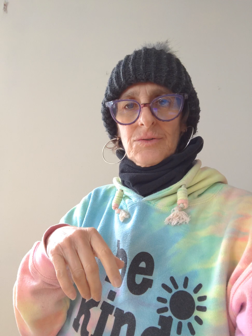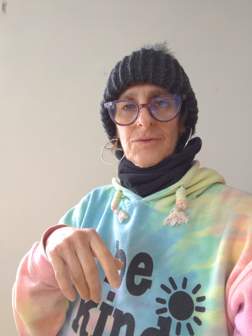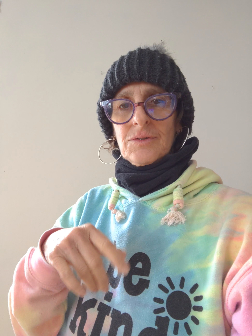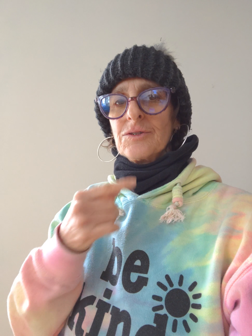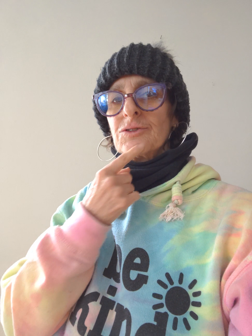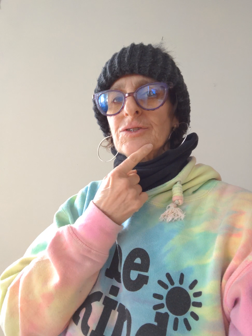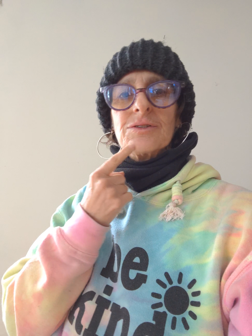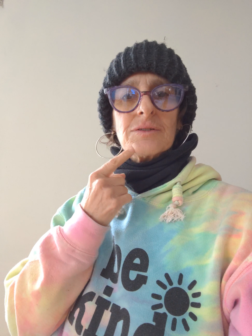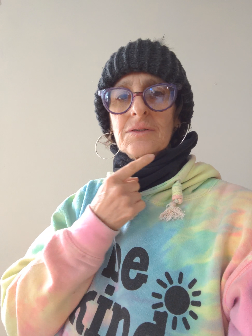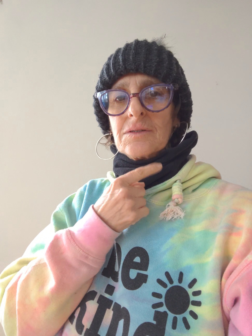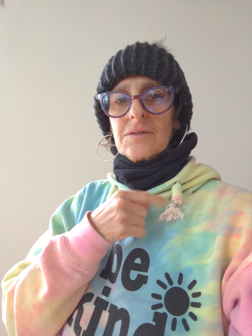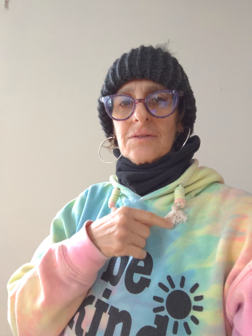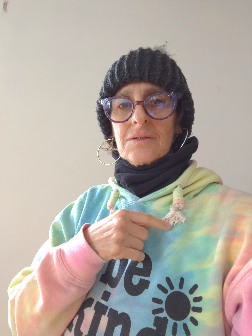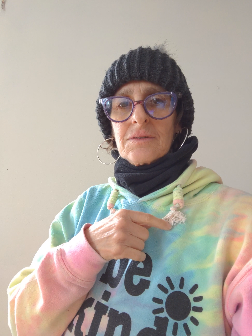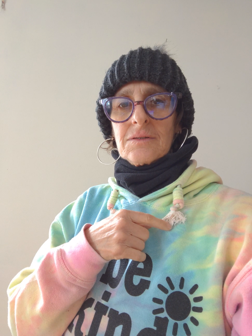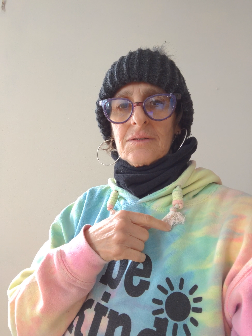chin